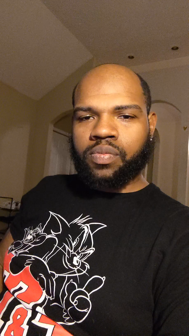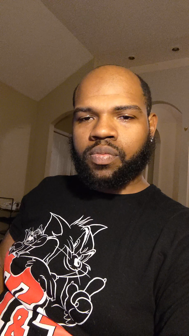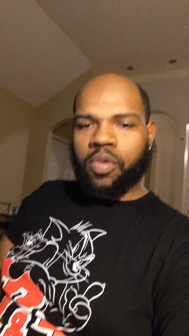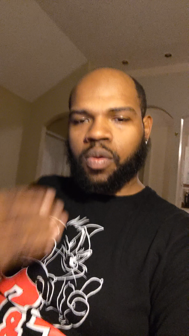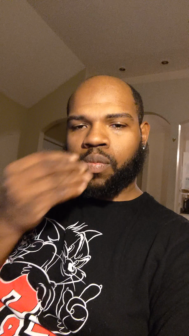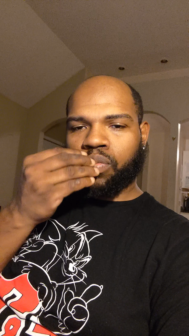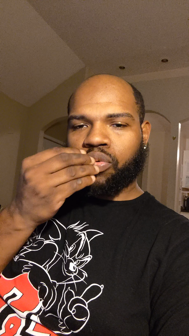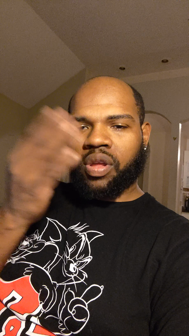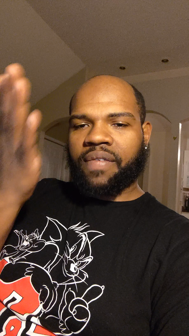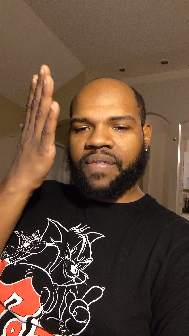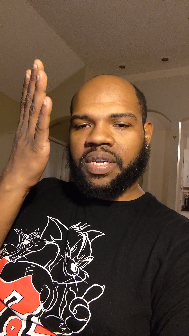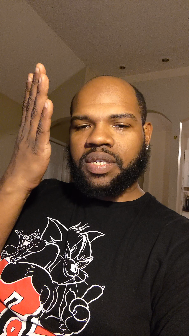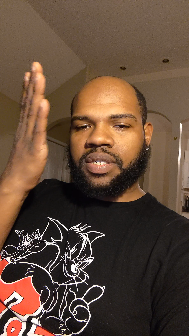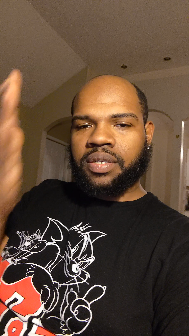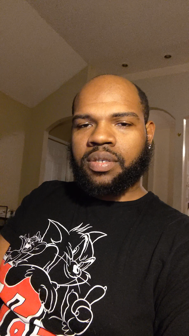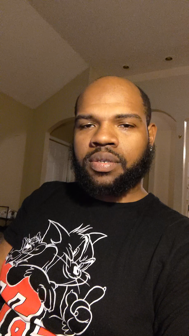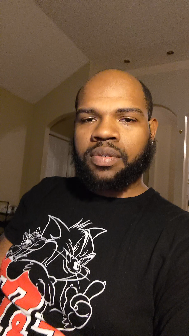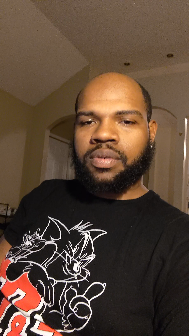breakfast